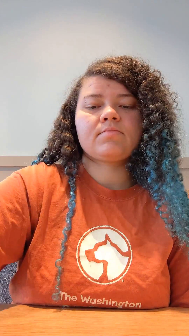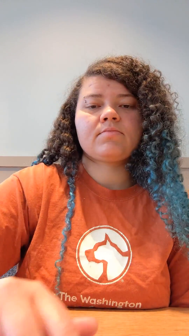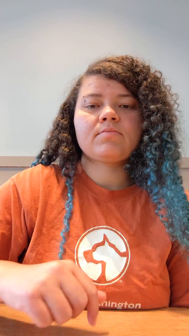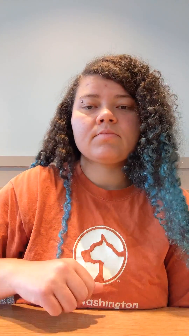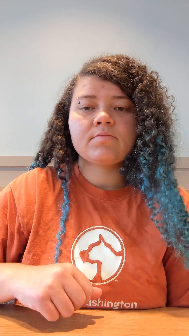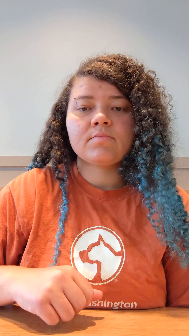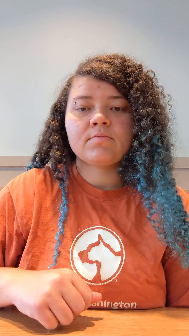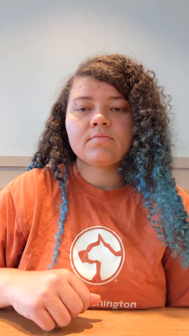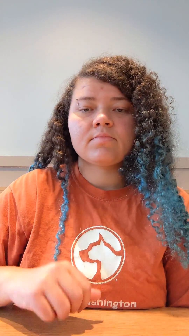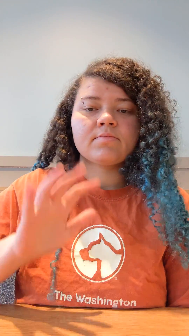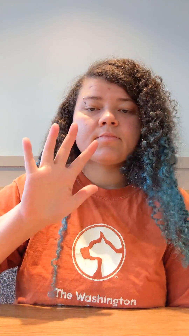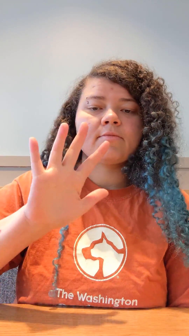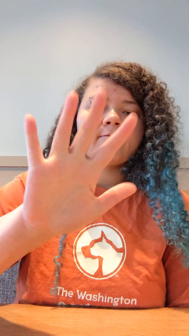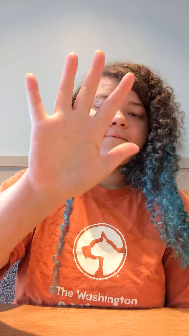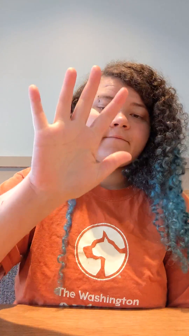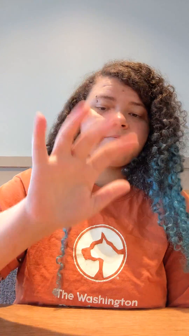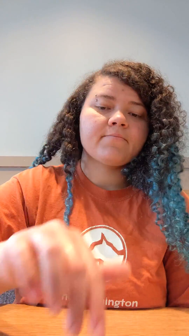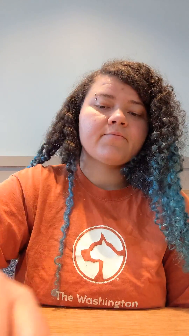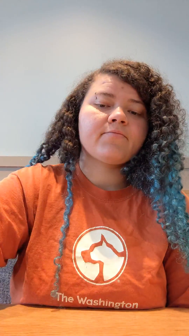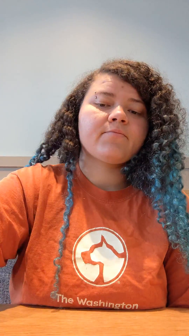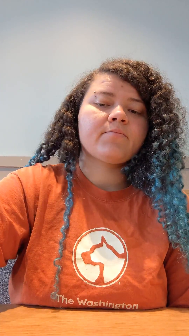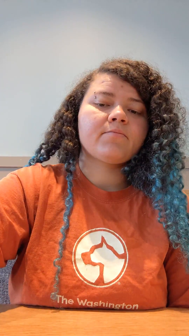give me five